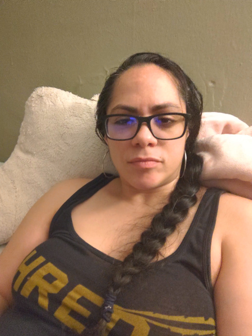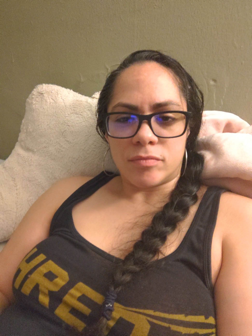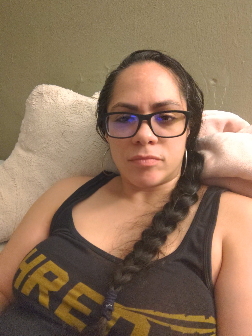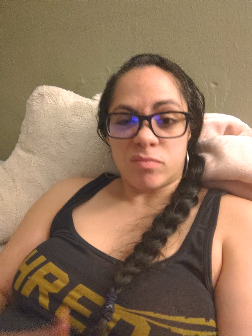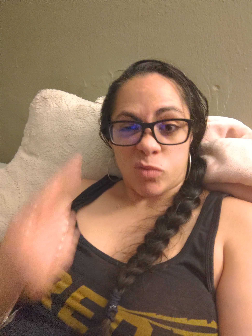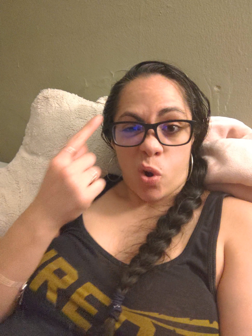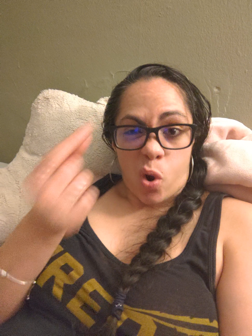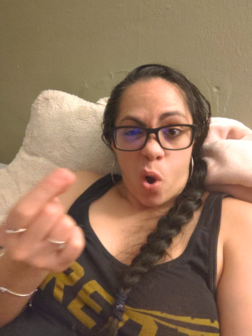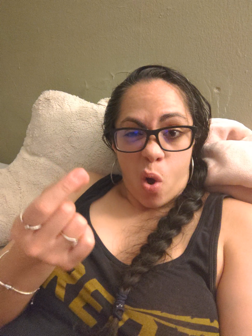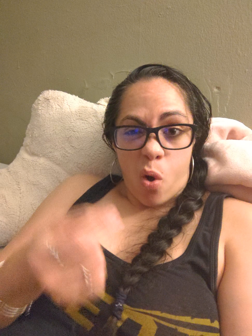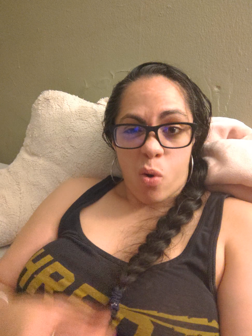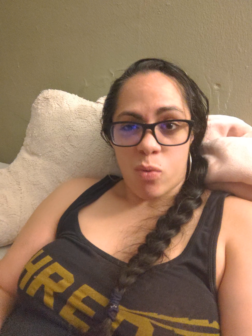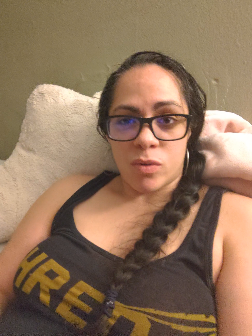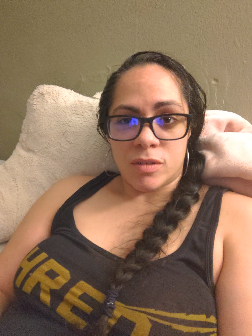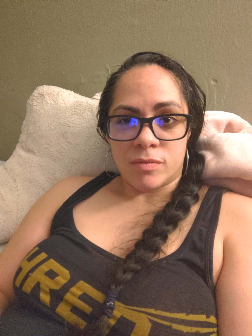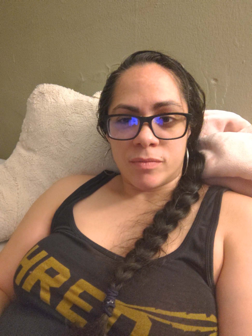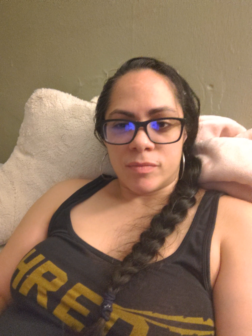go